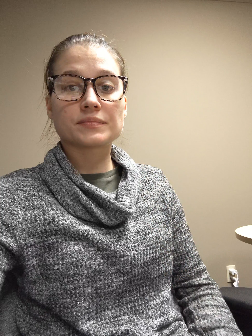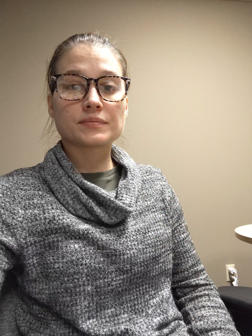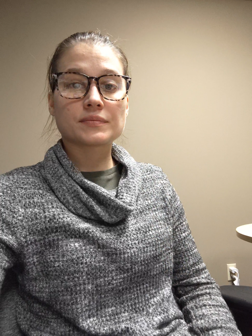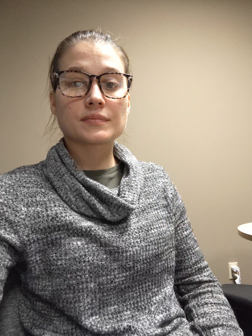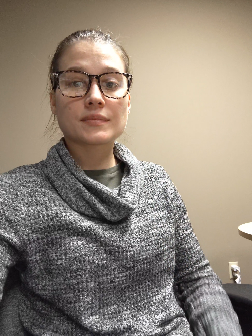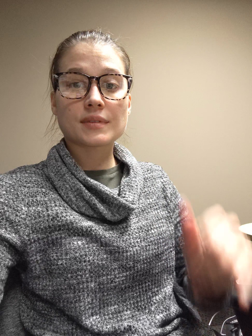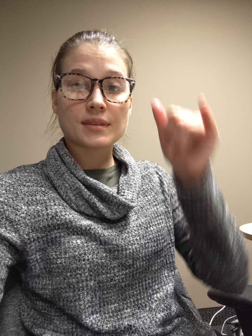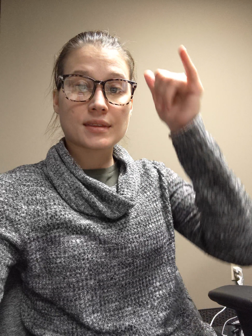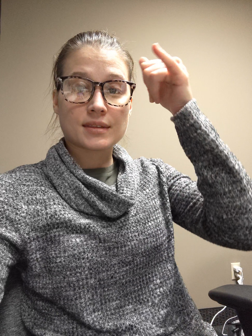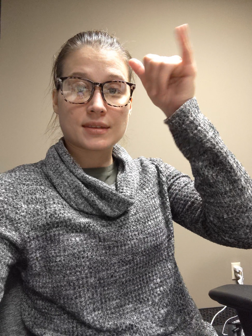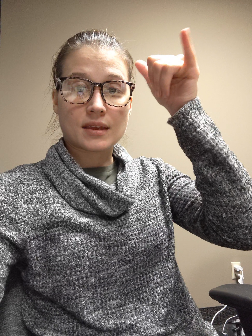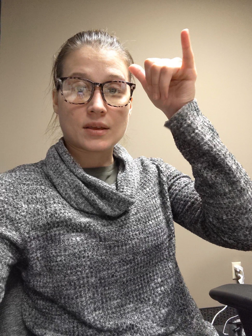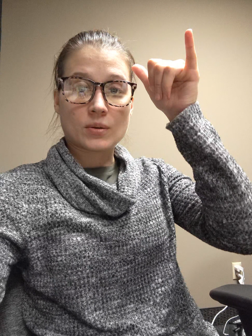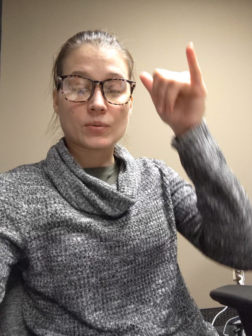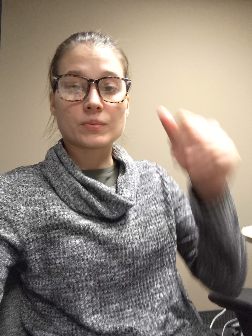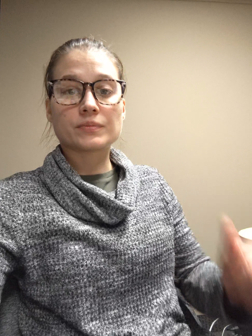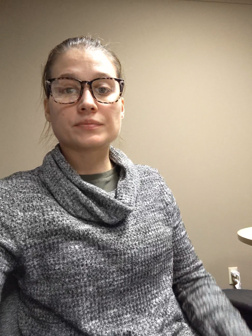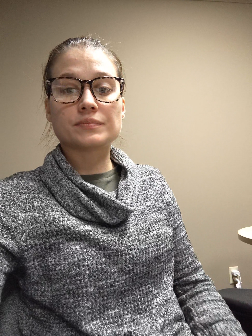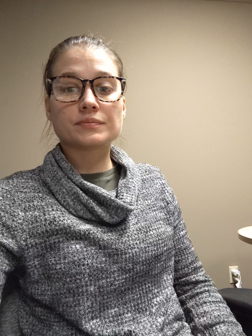cow